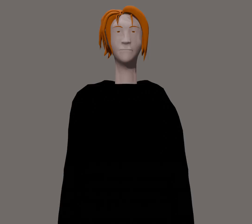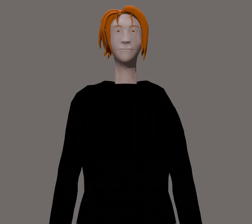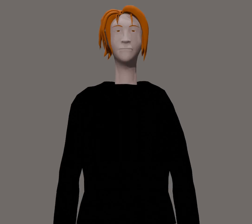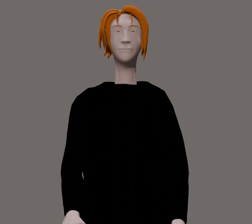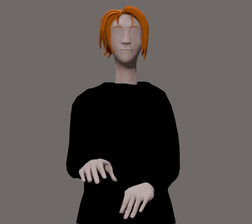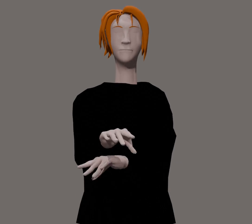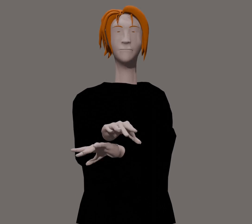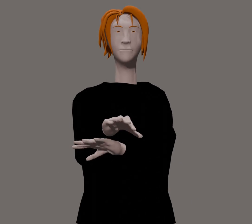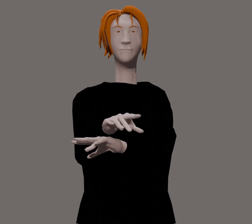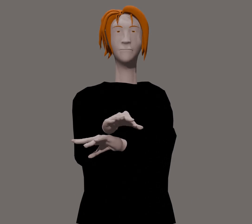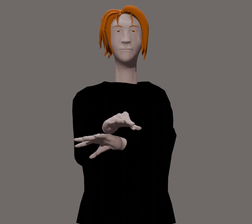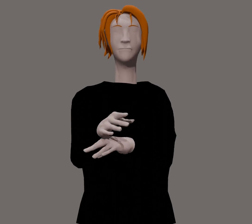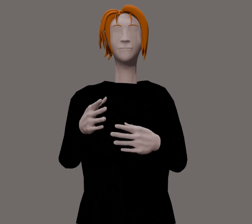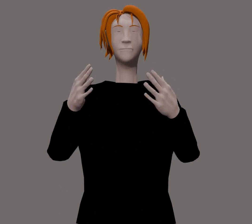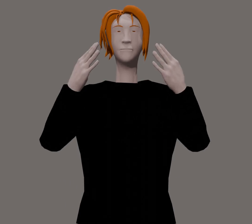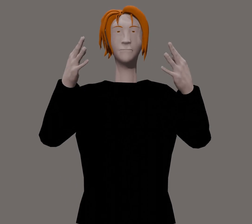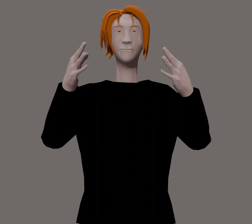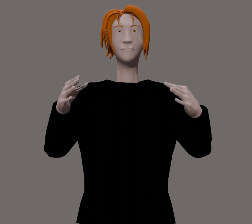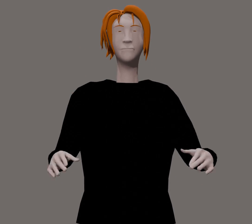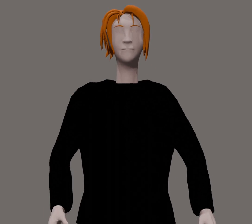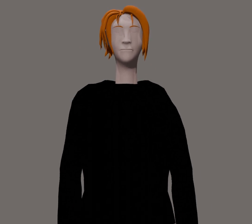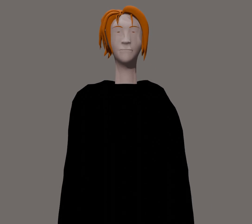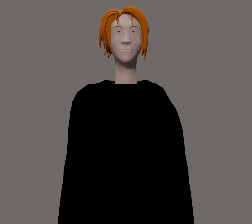Cobweb